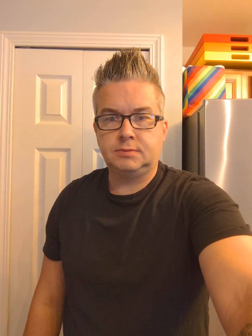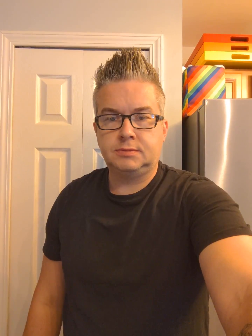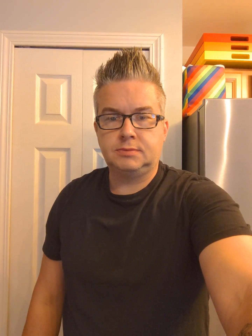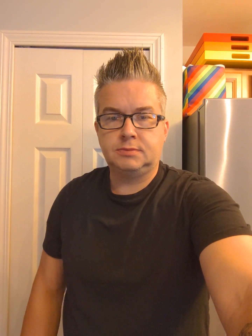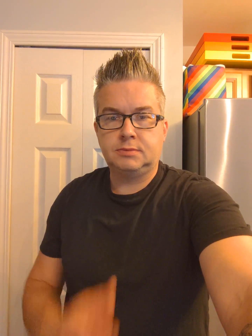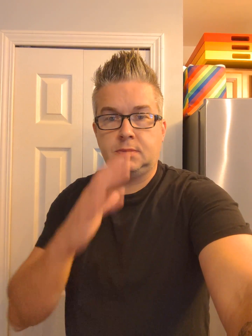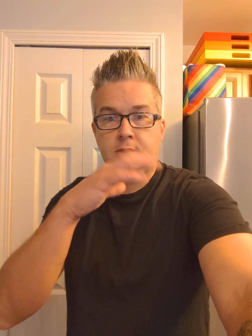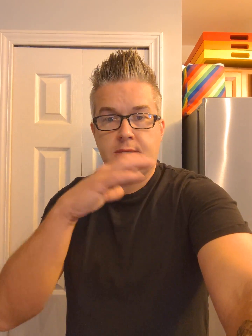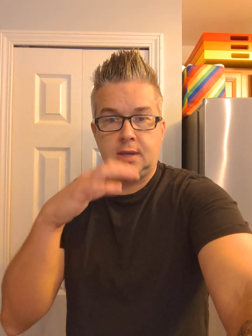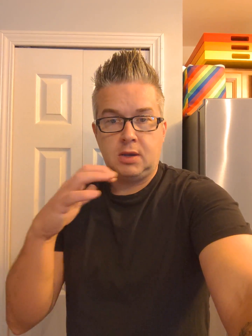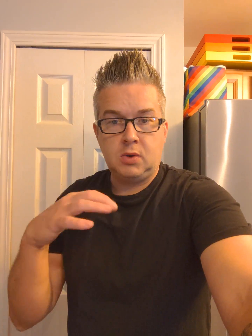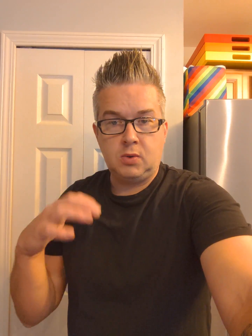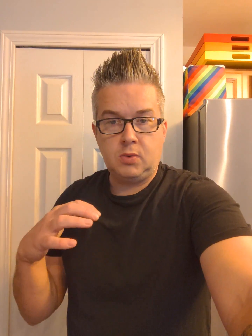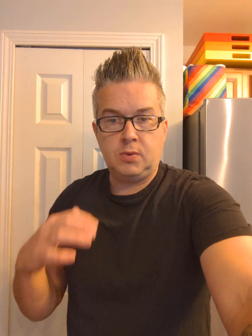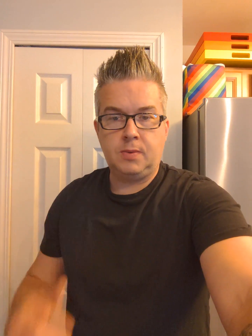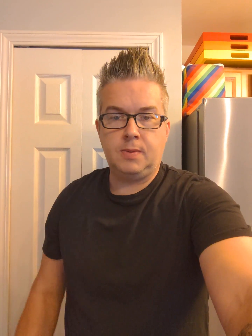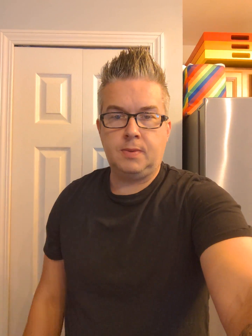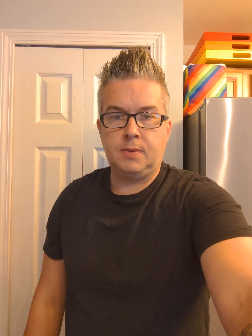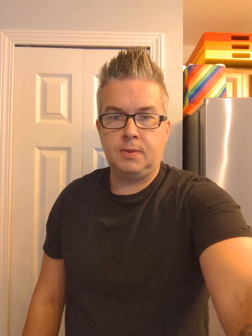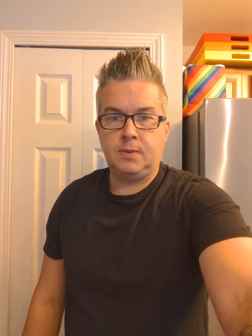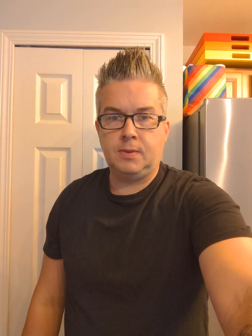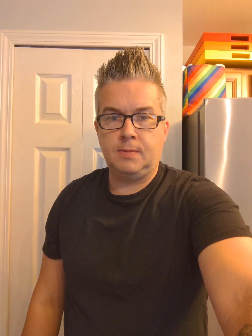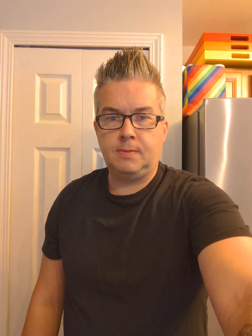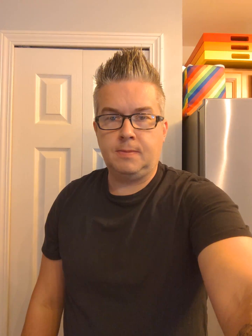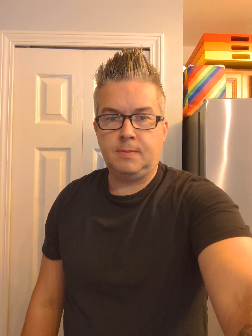grapes